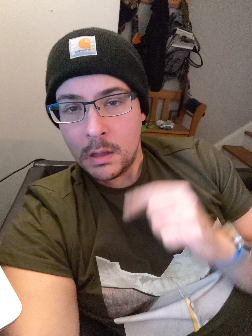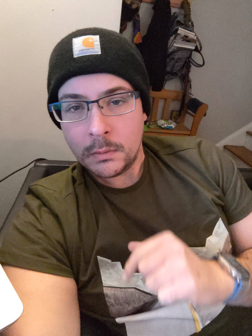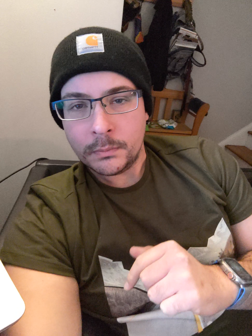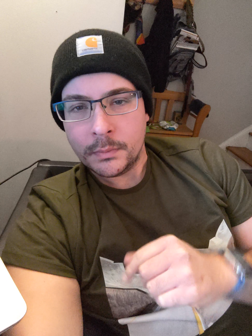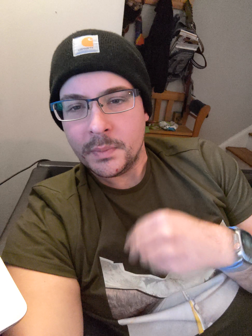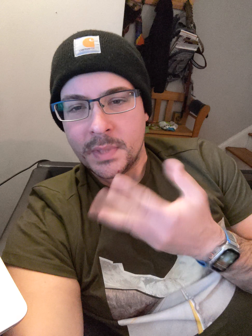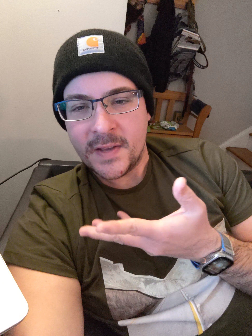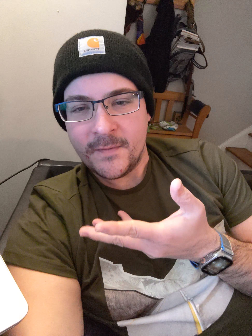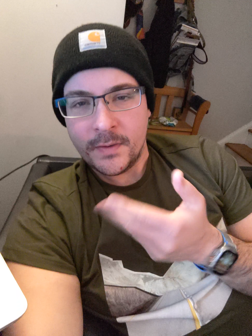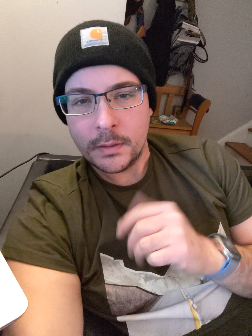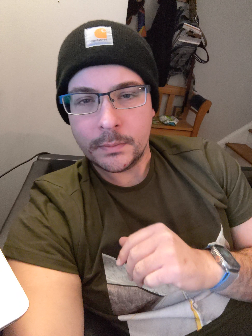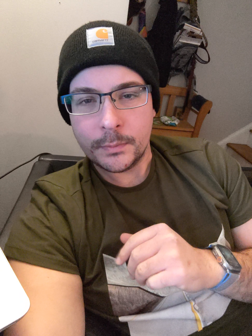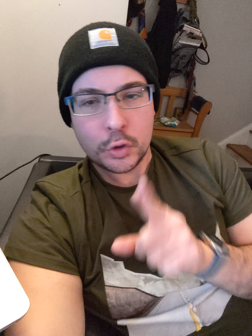give